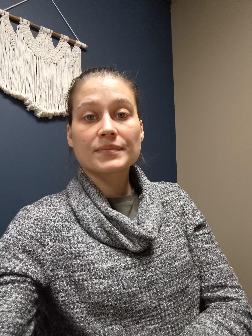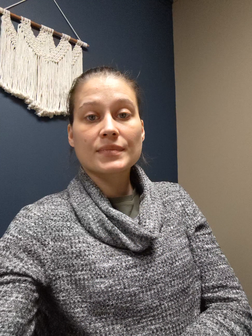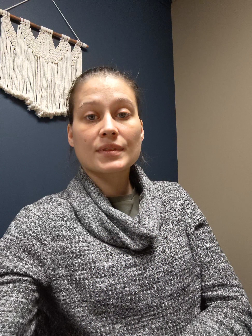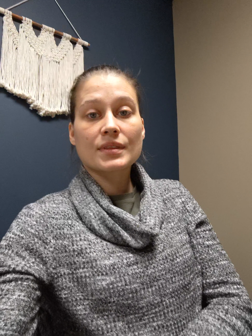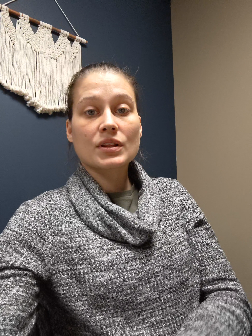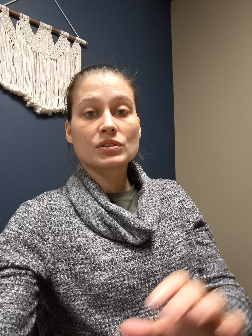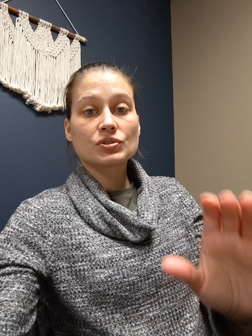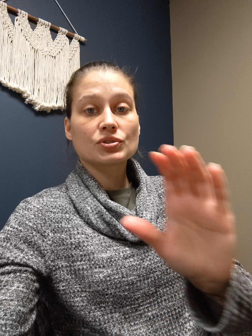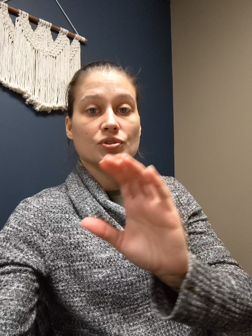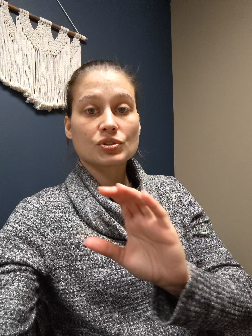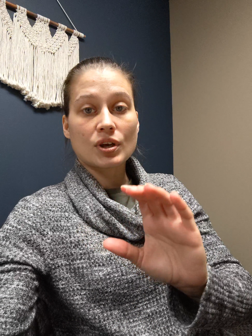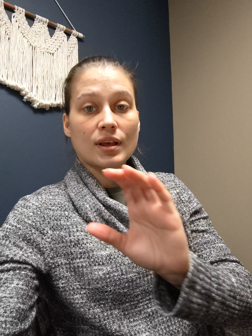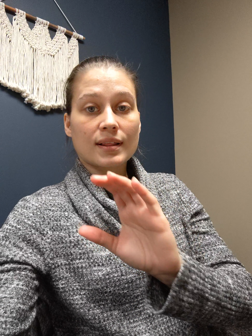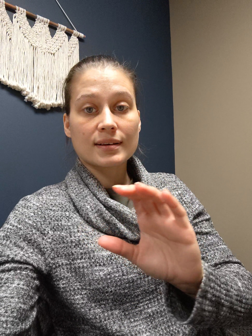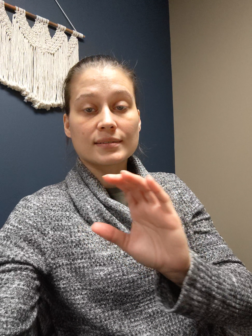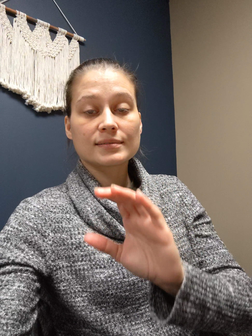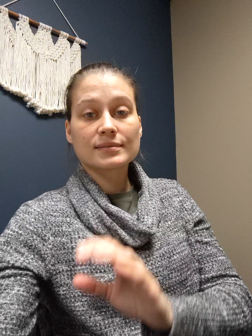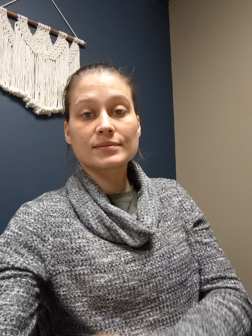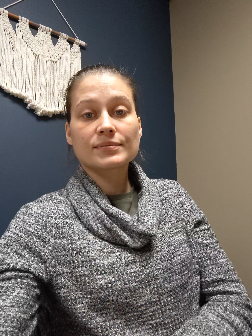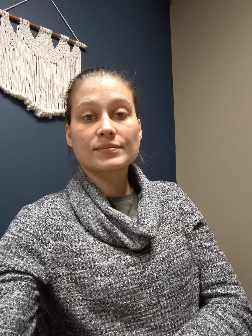chocolate